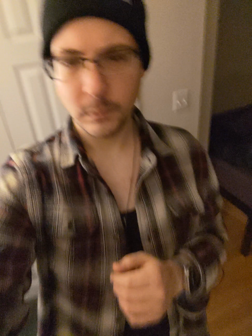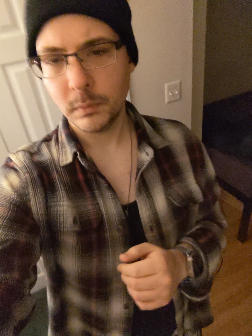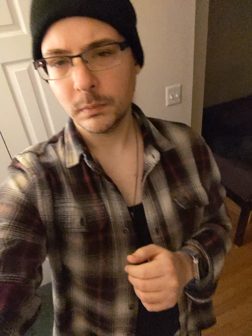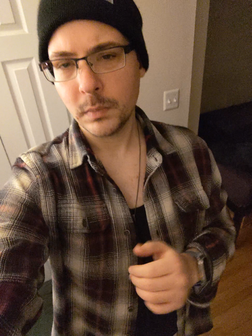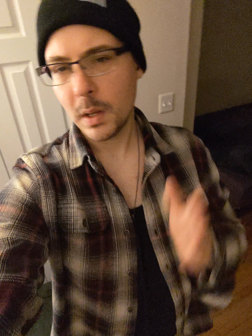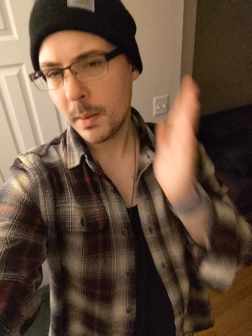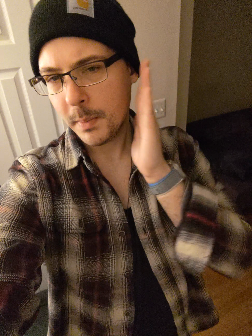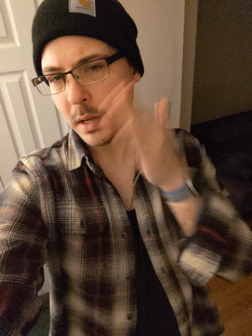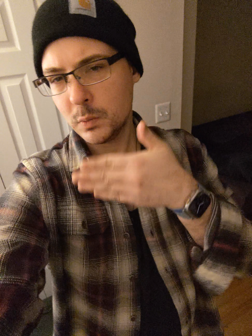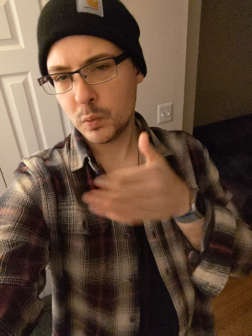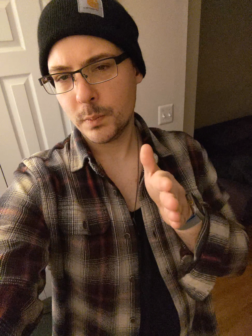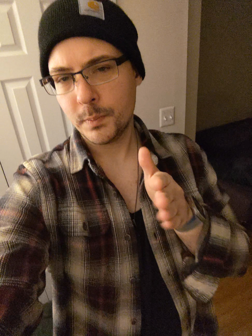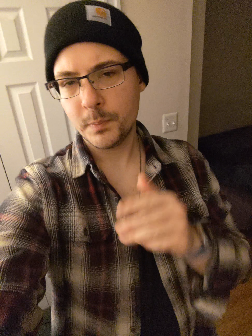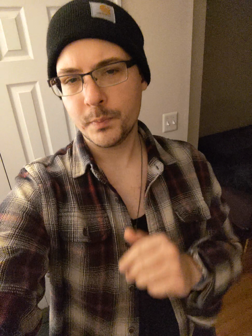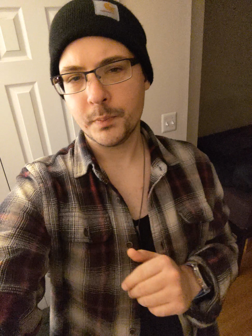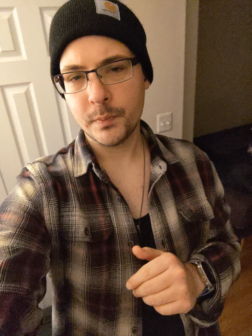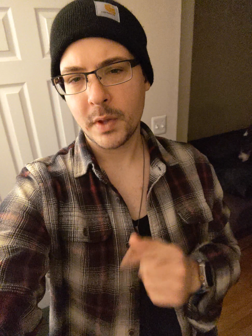bedroom